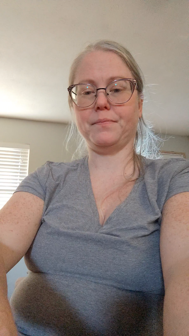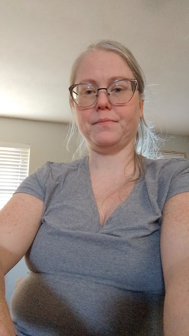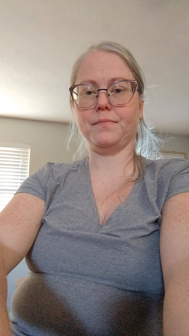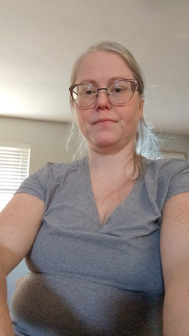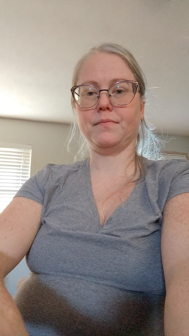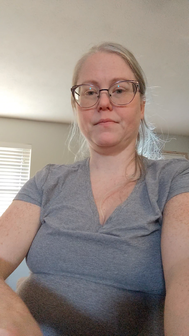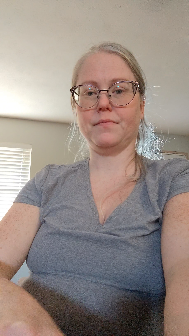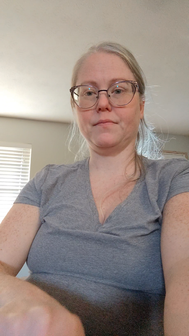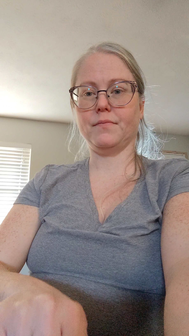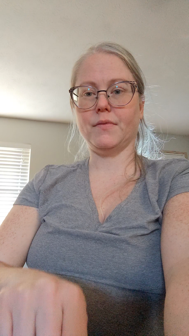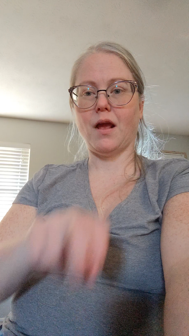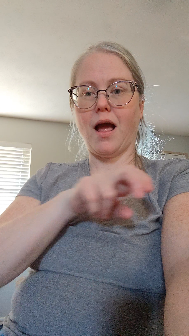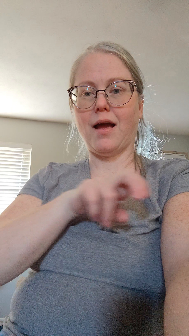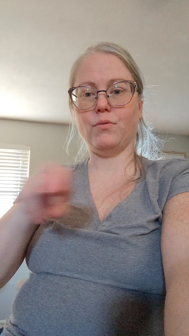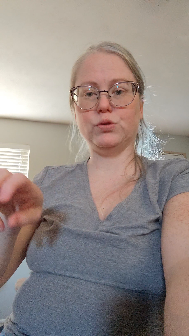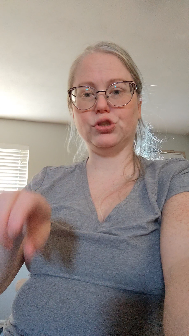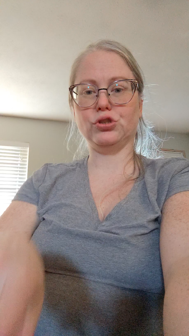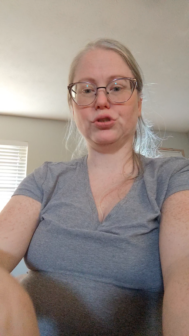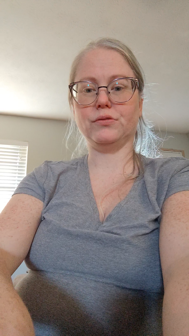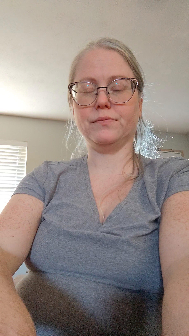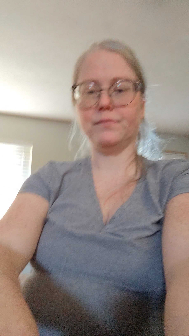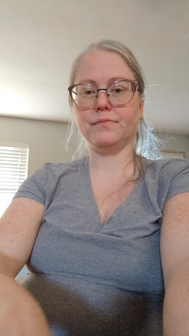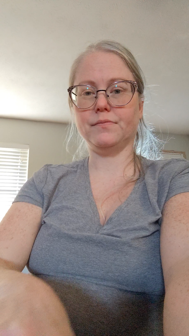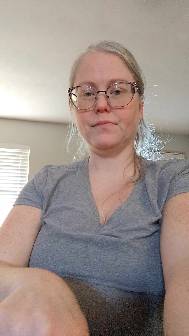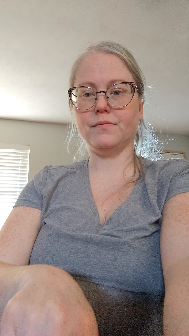couch